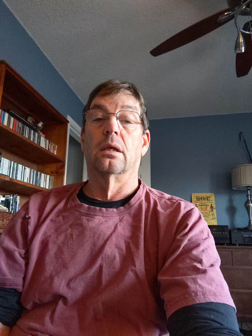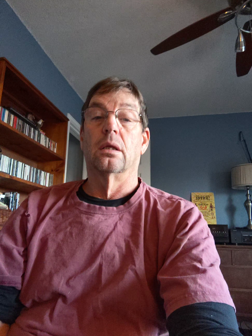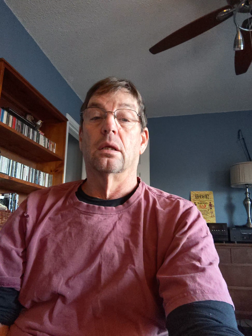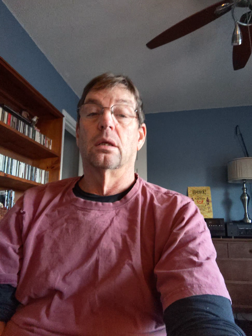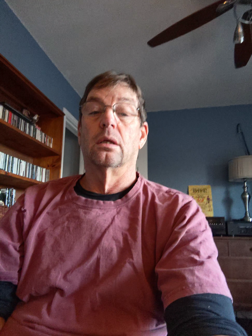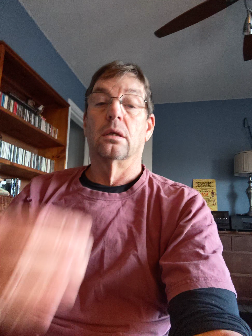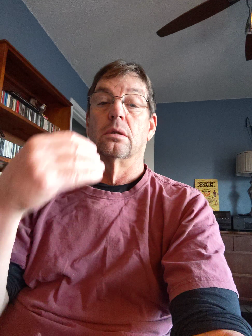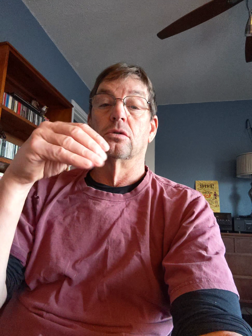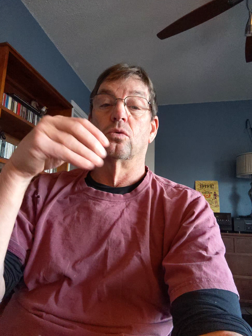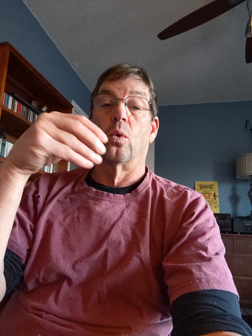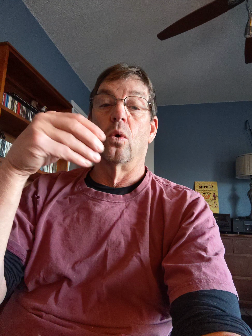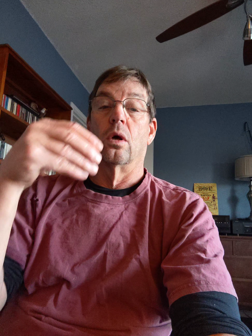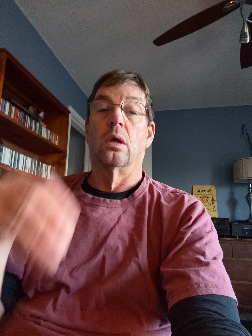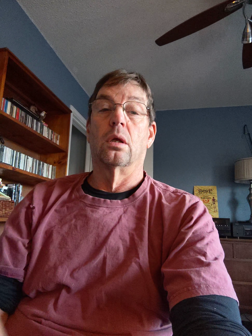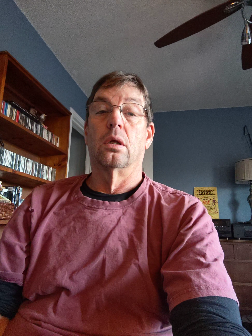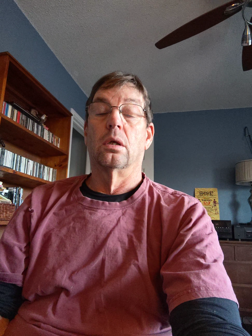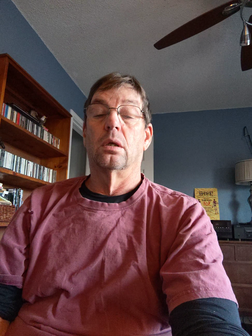store